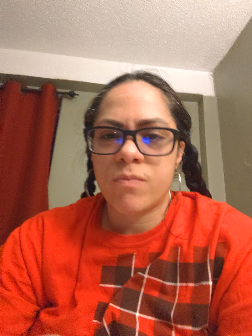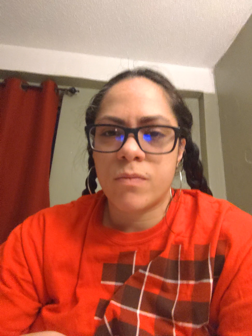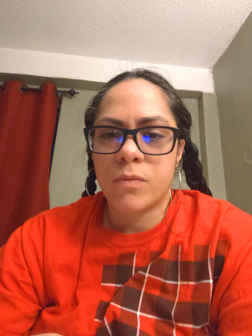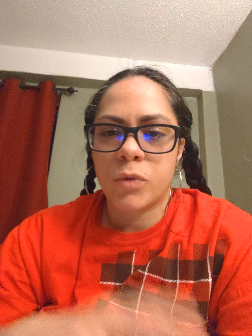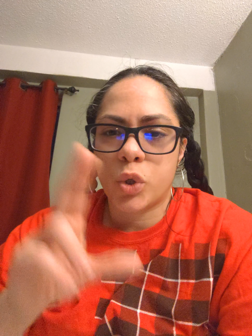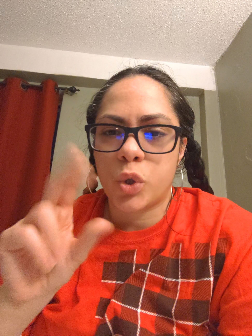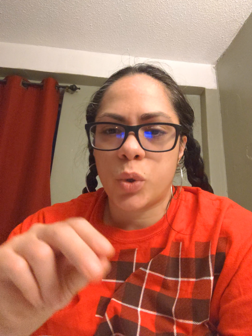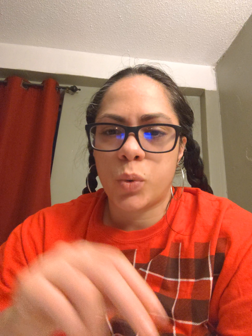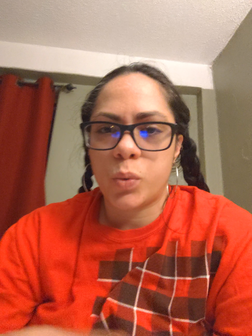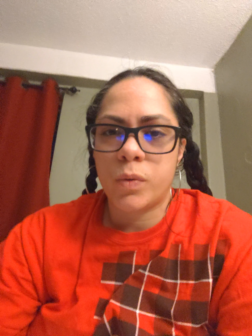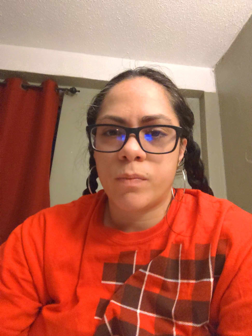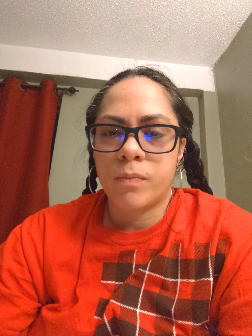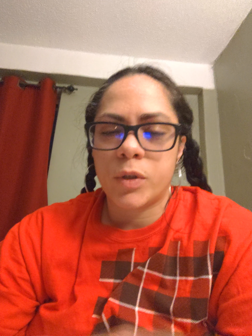no